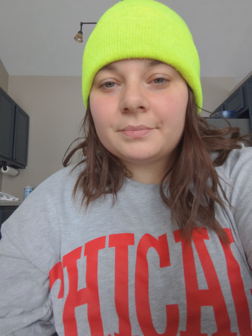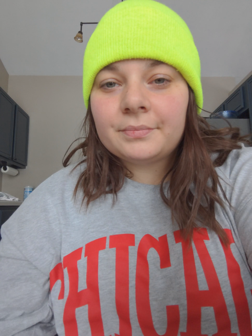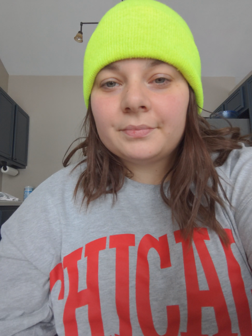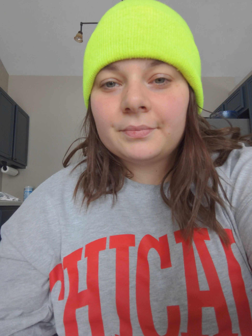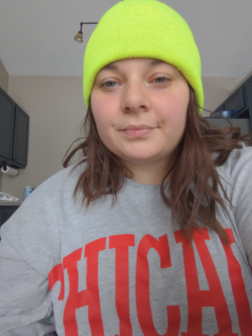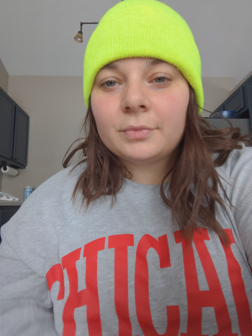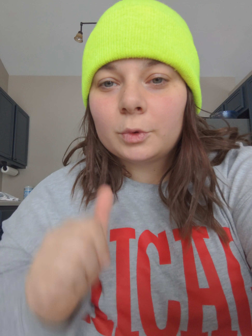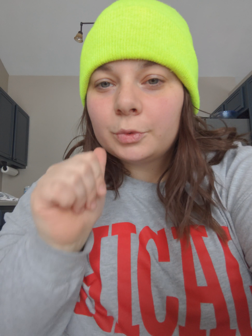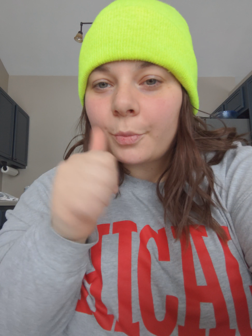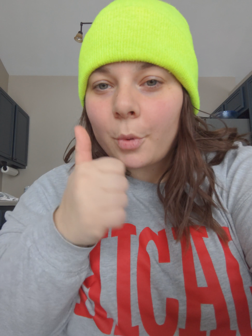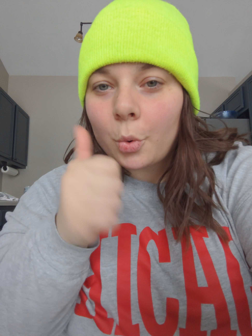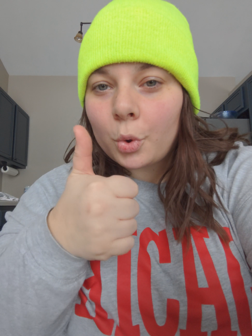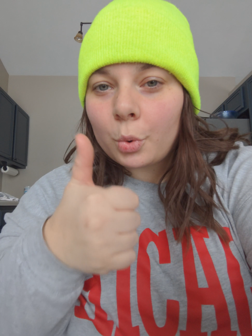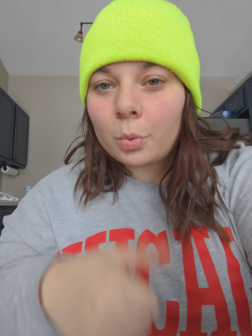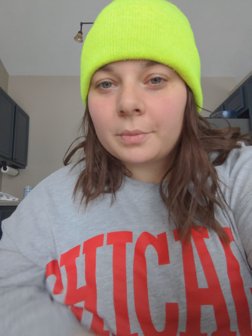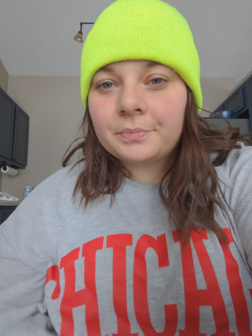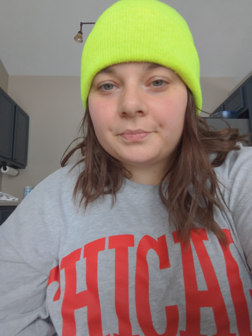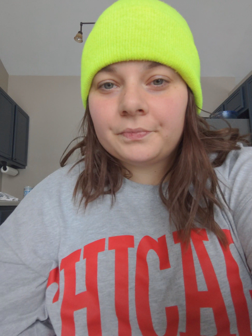tomorrow